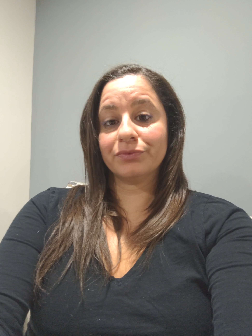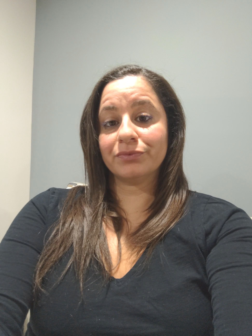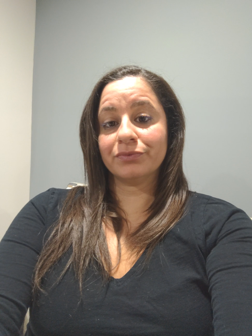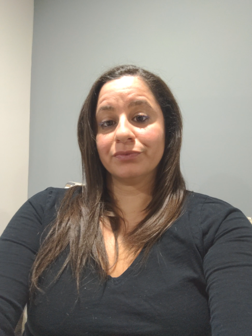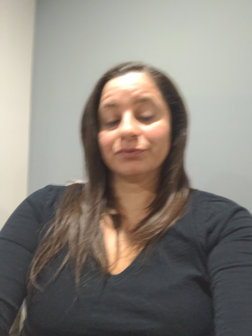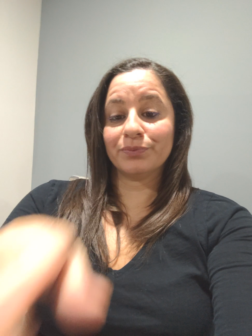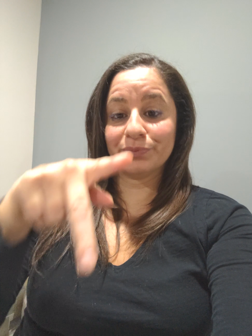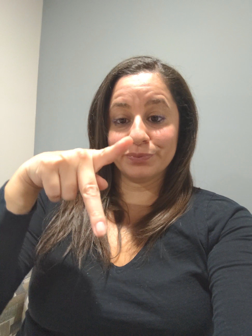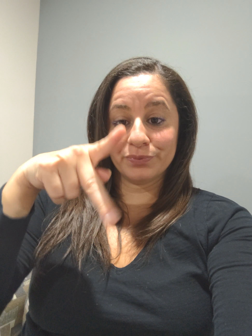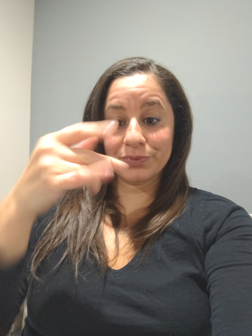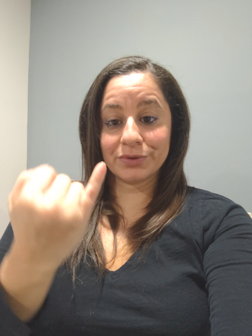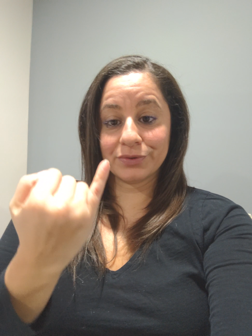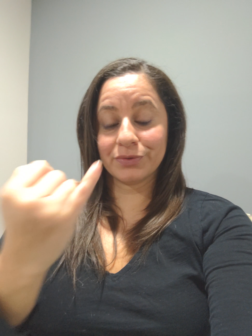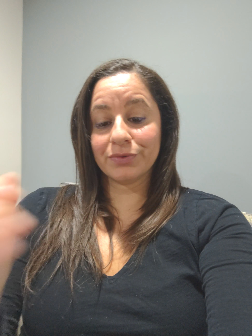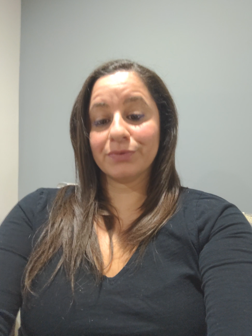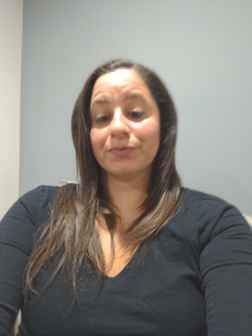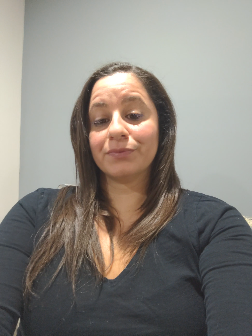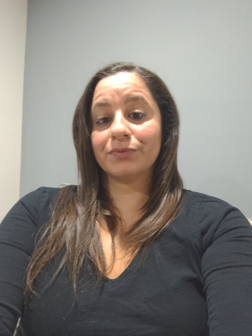pajamas